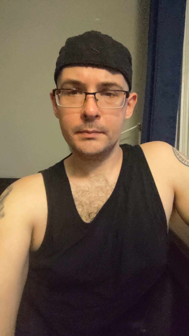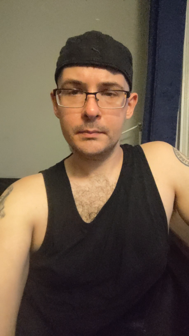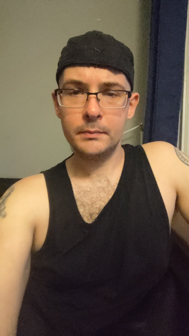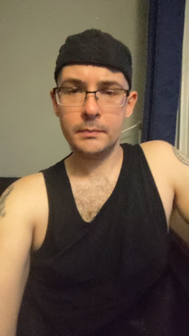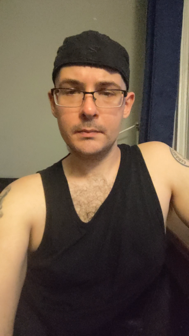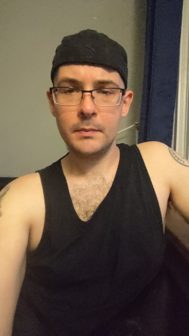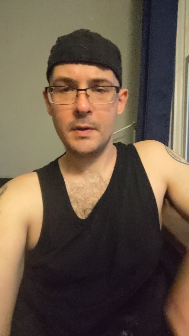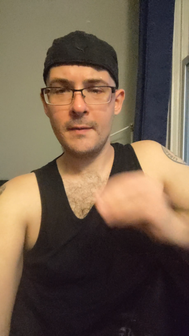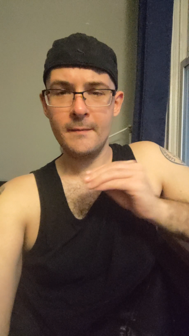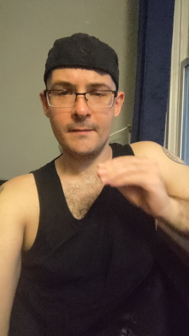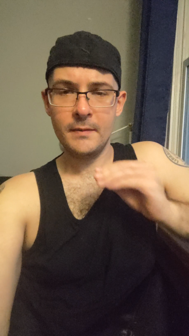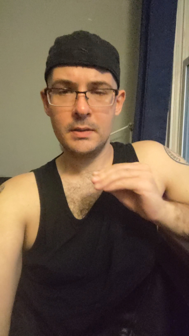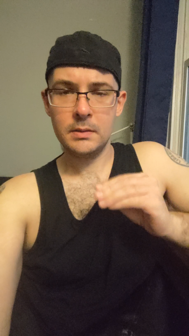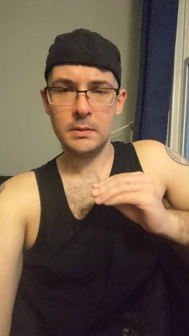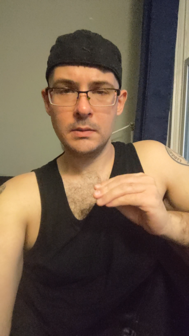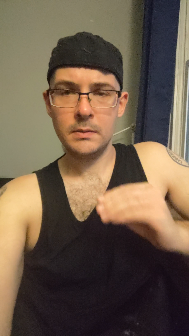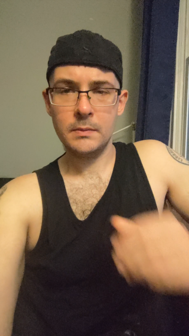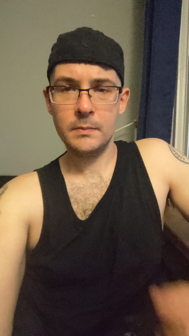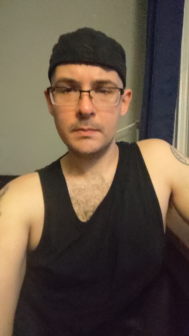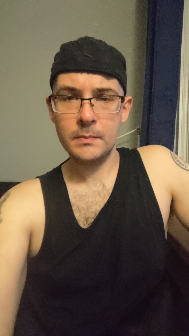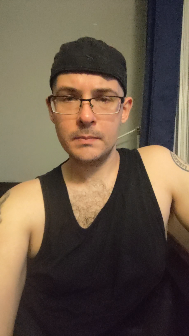fix